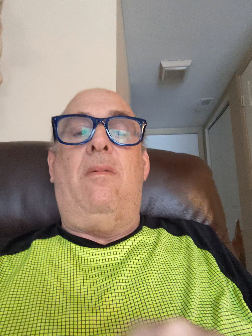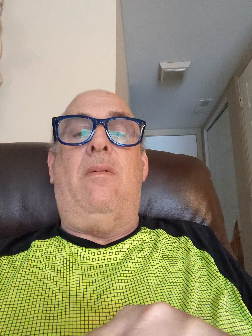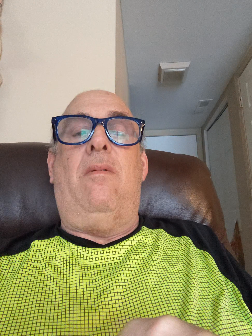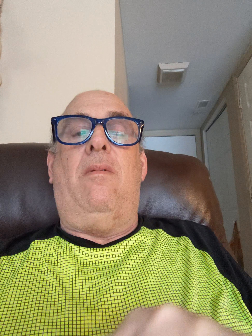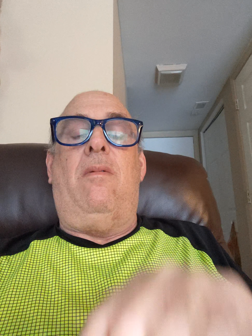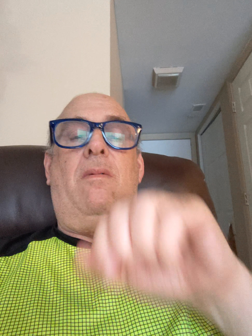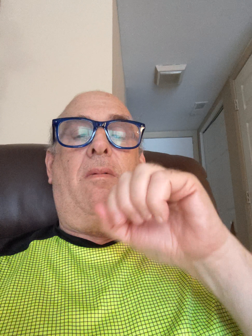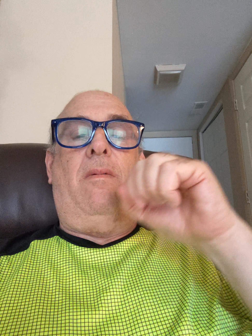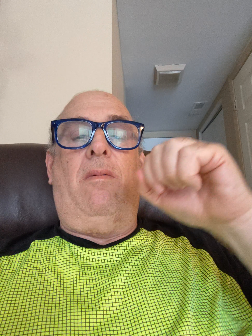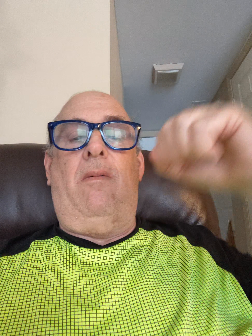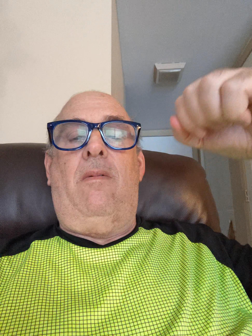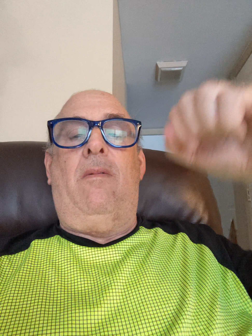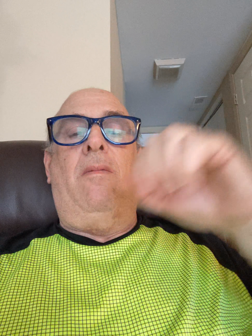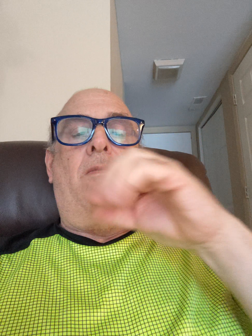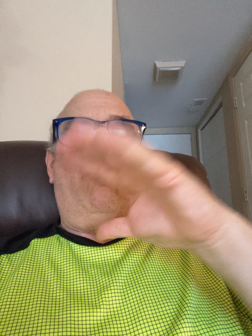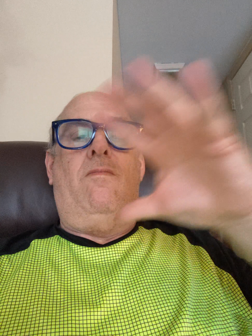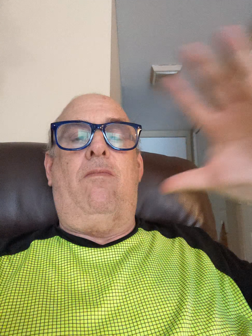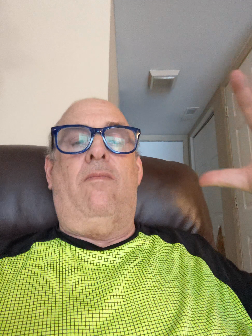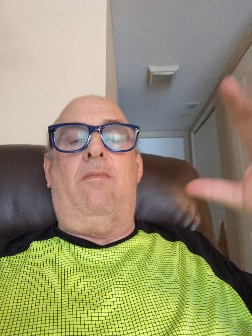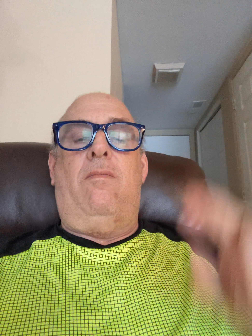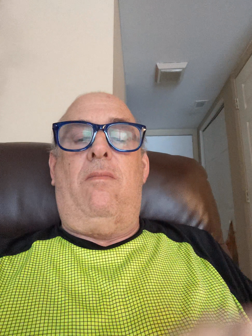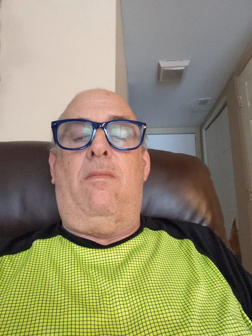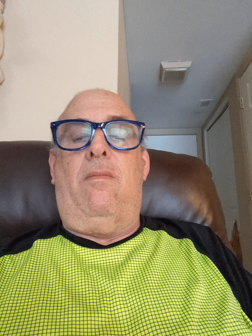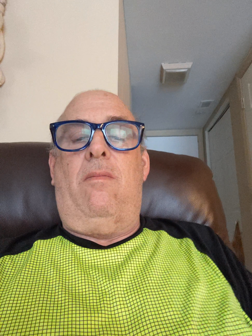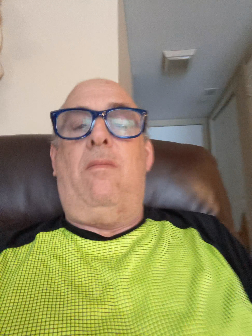balloon